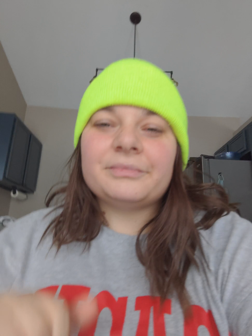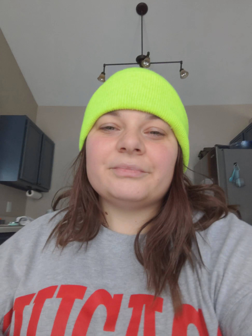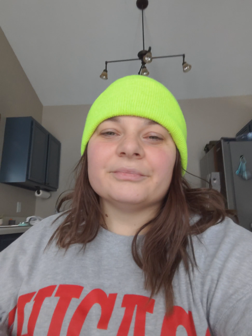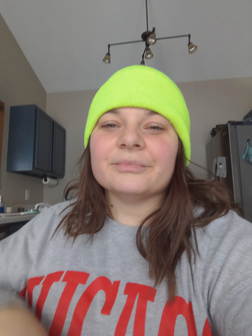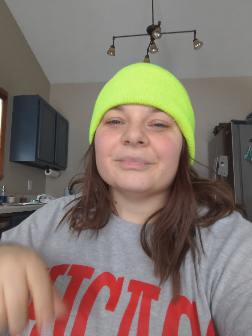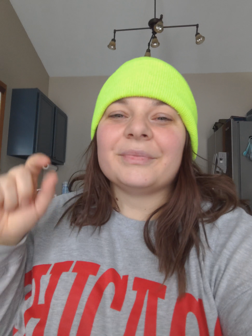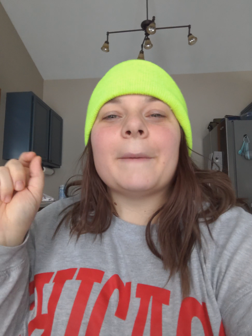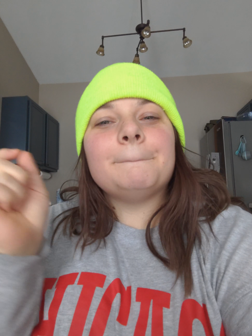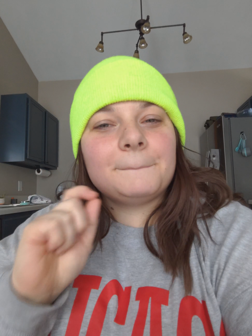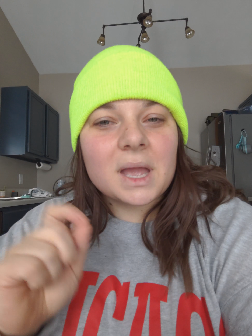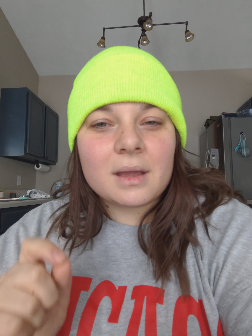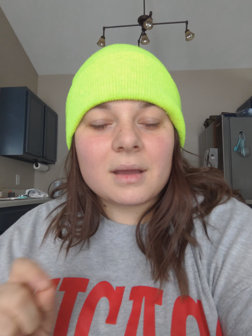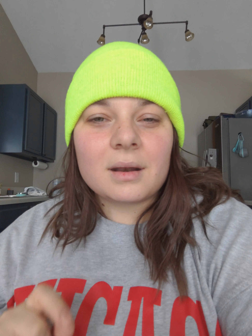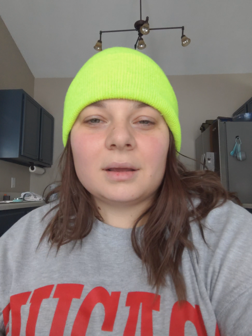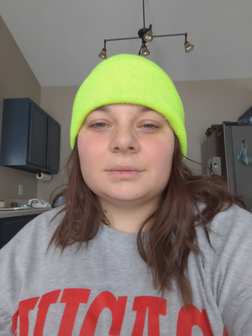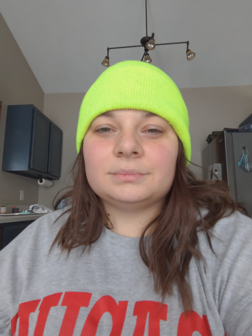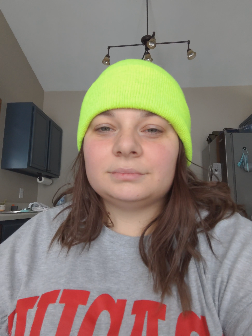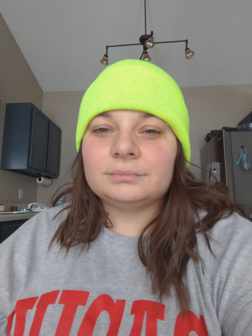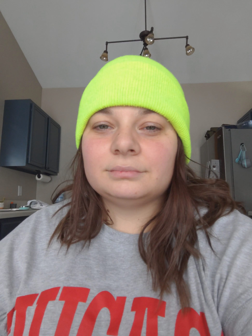pen